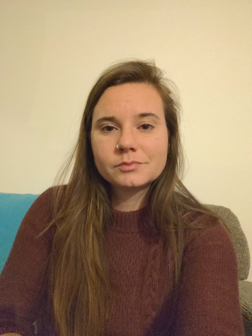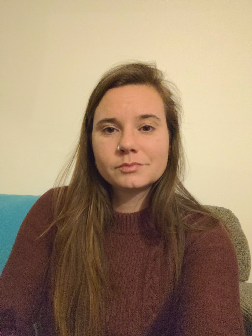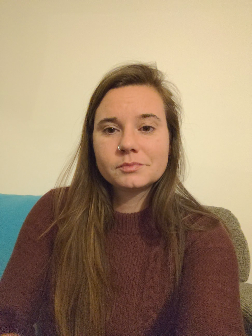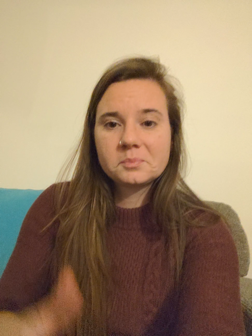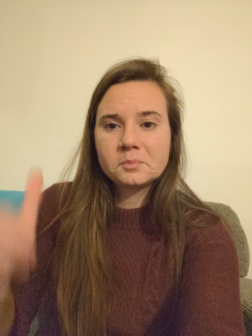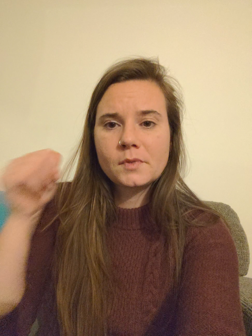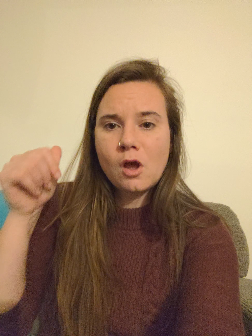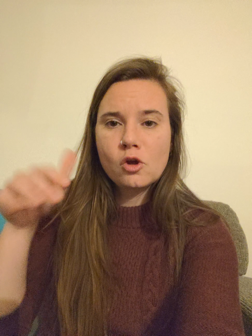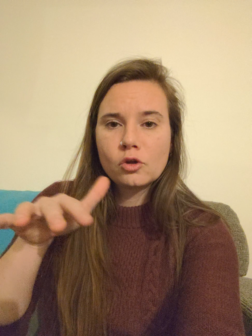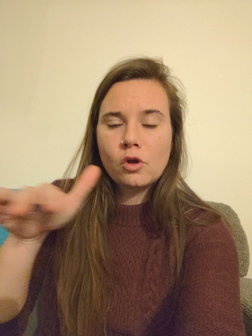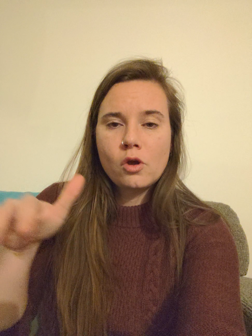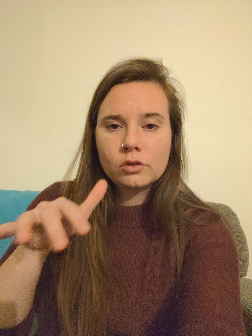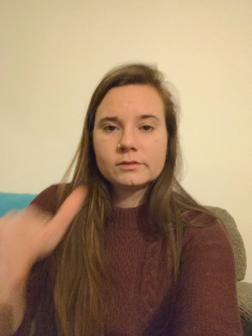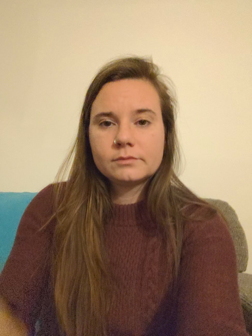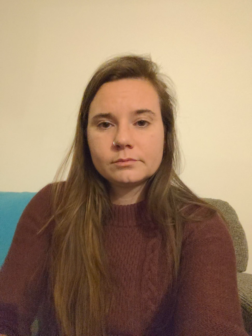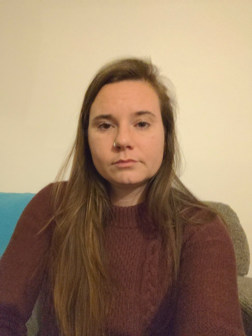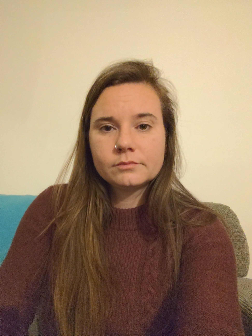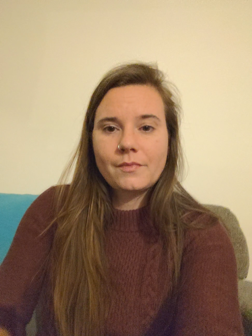backyard